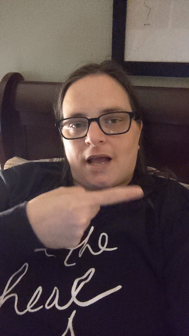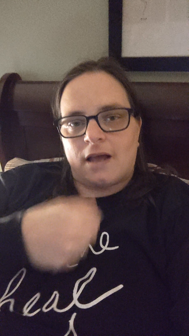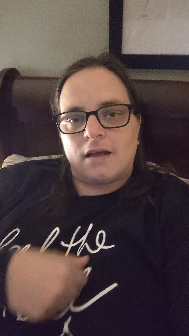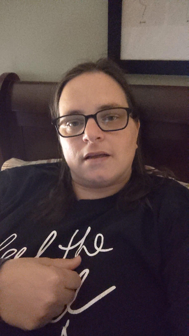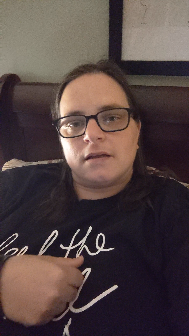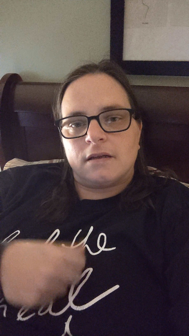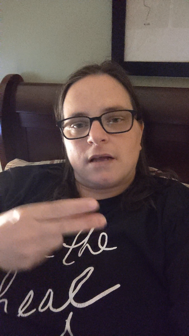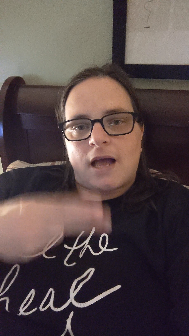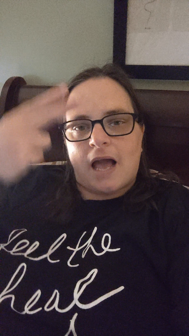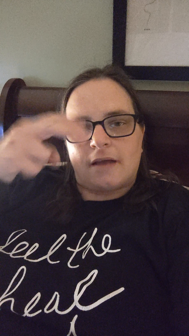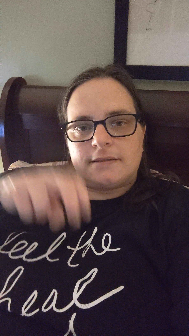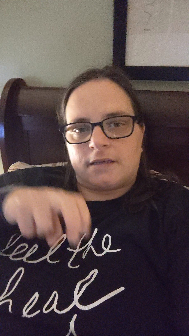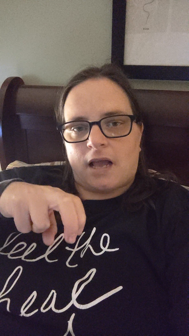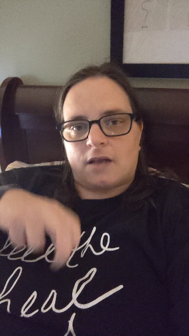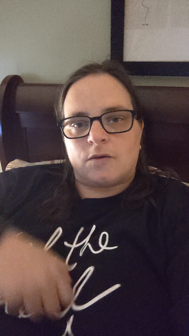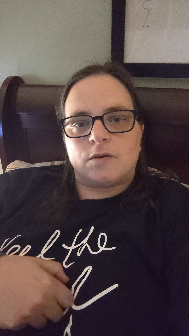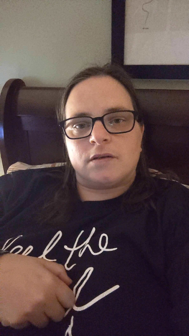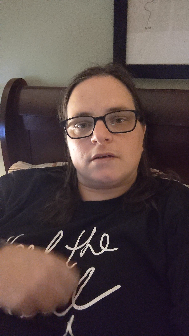high chair